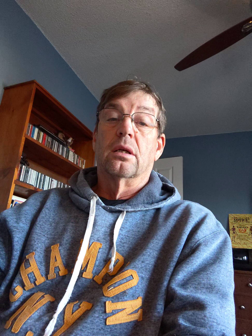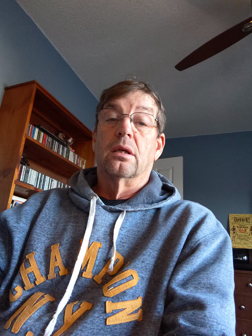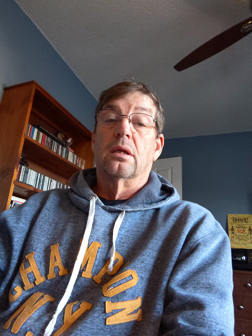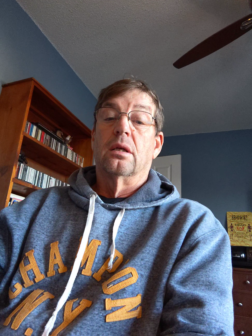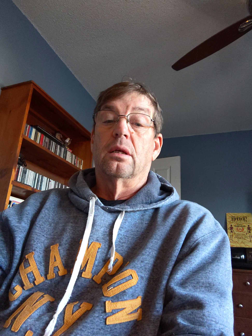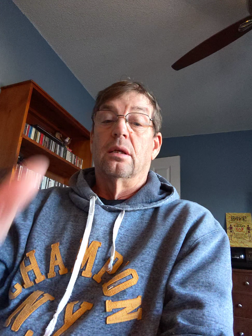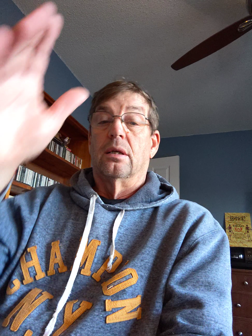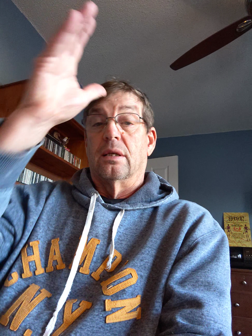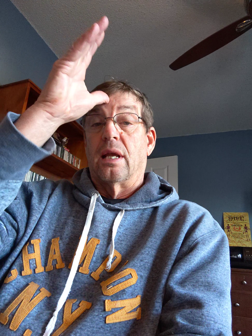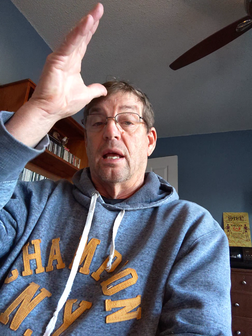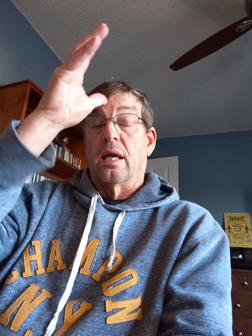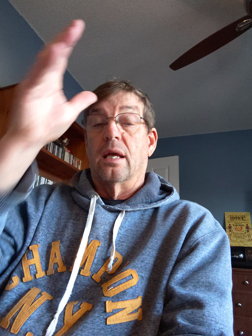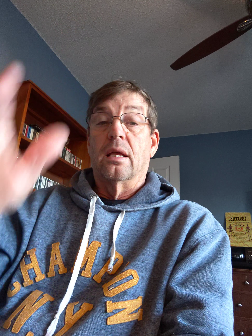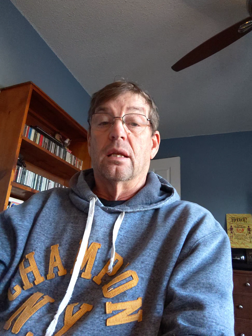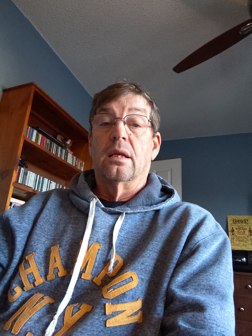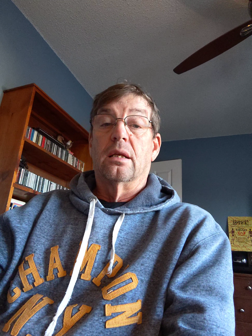dad